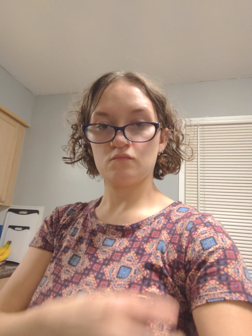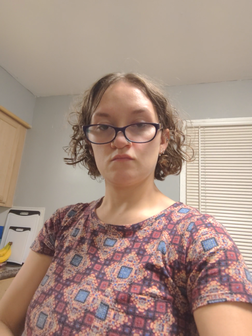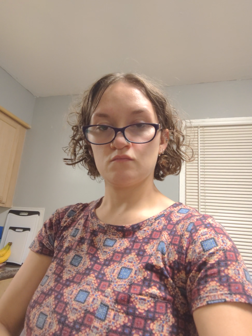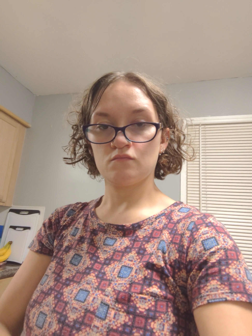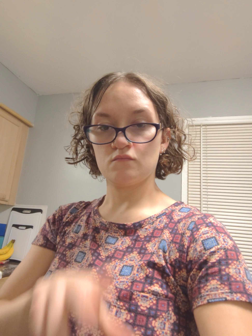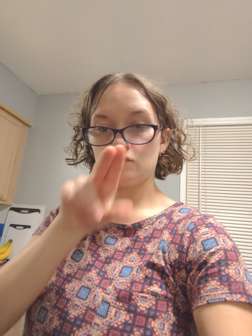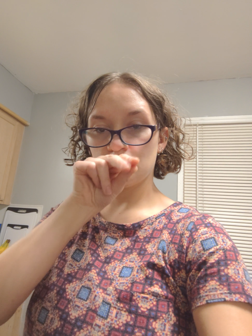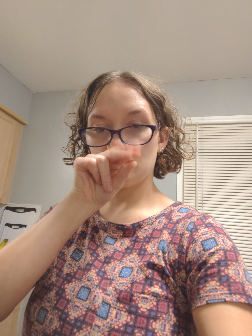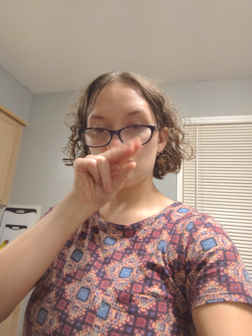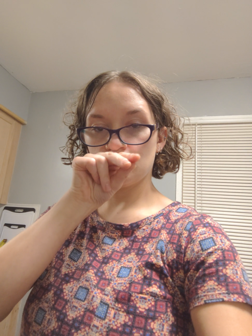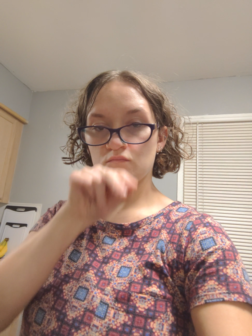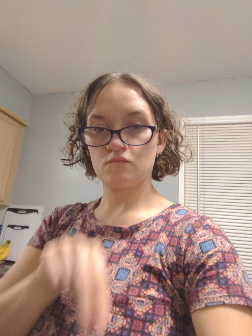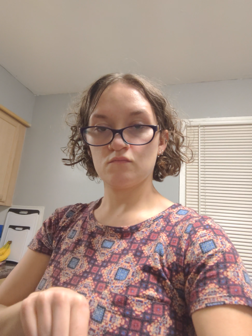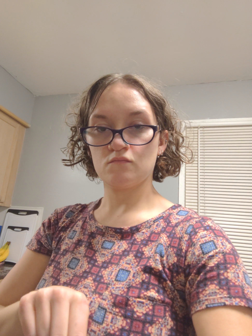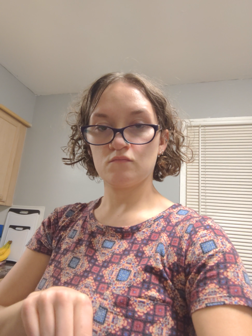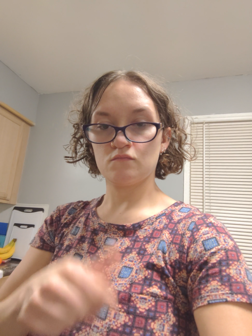duck